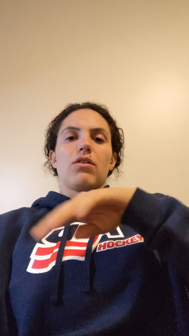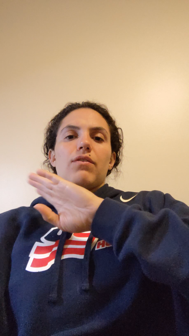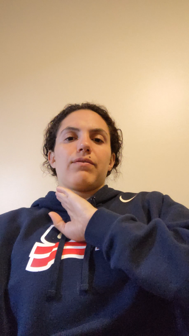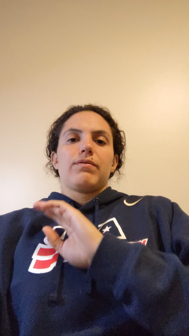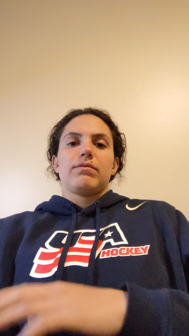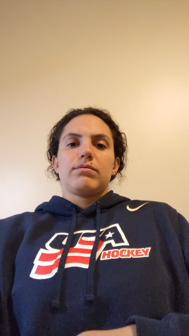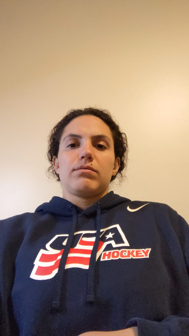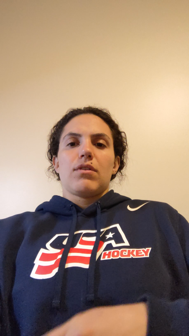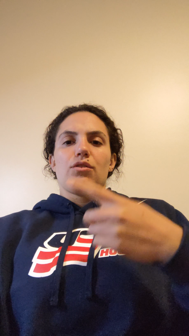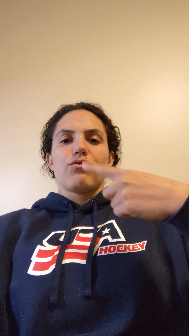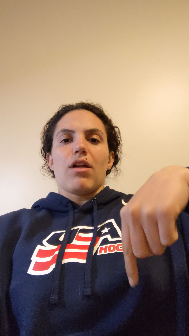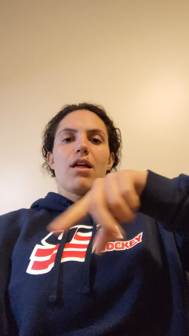around